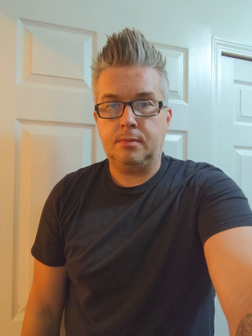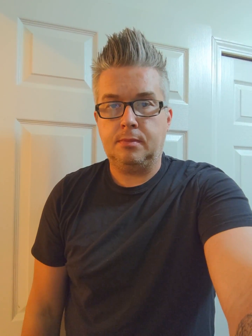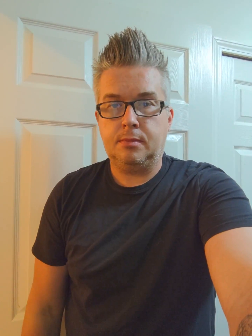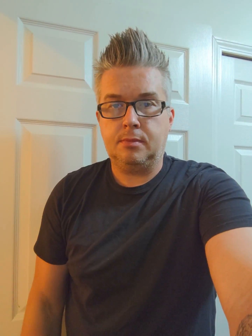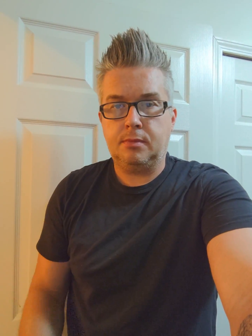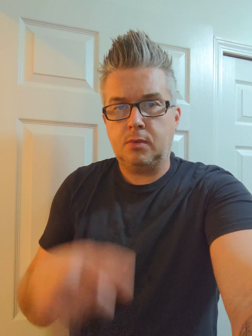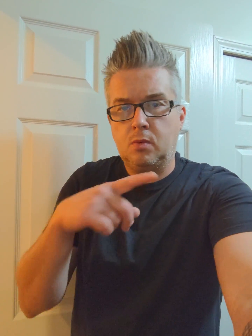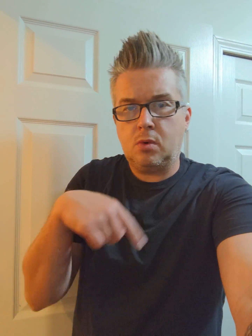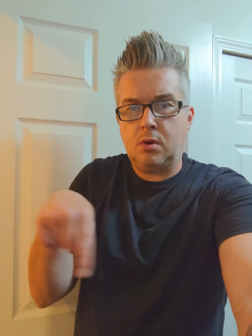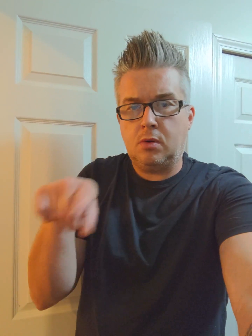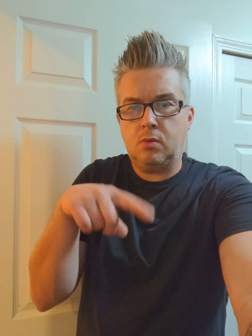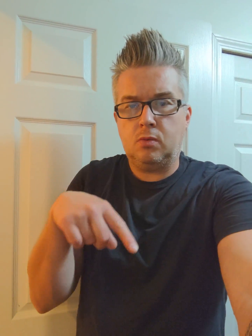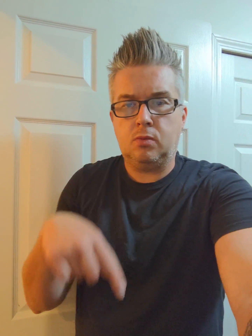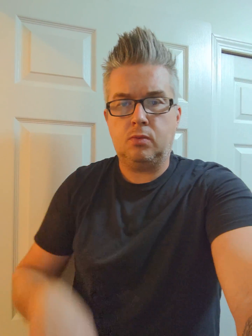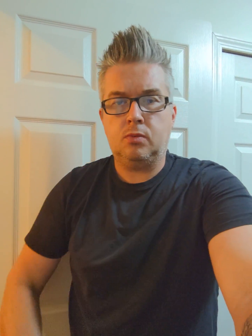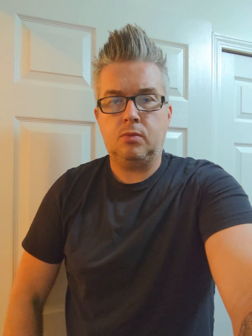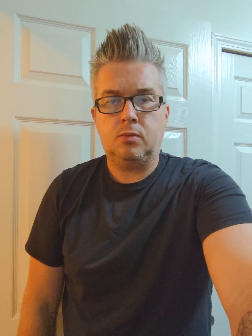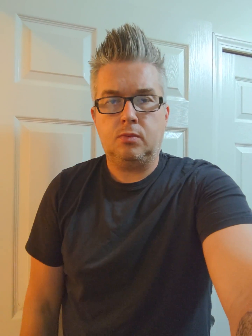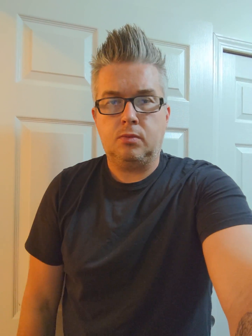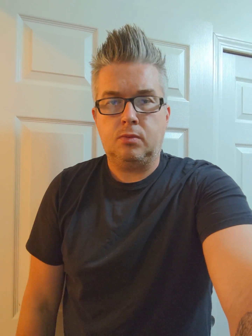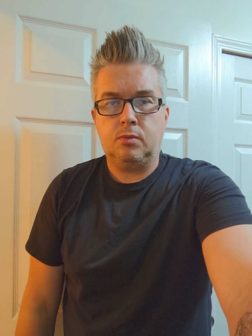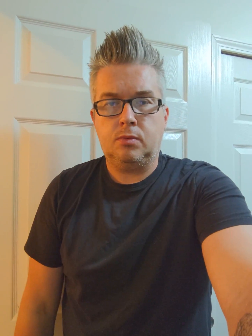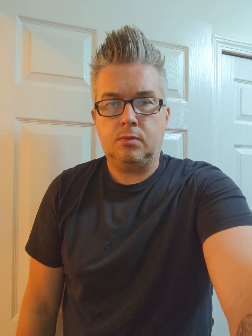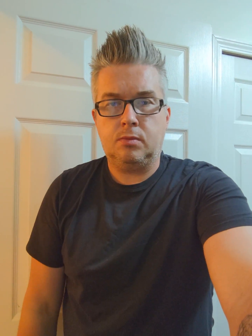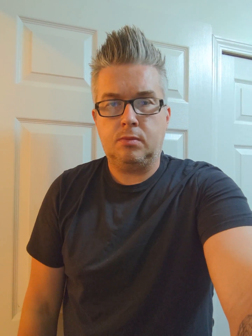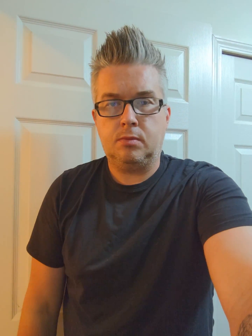around